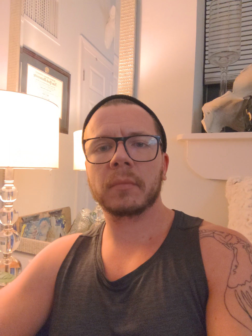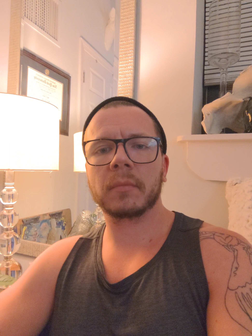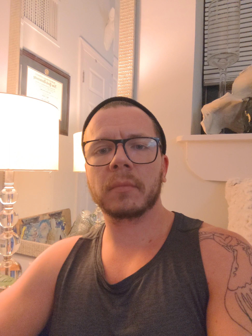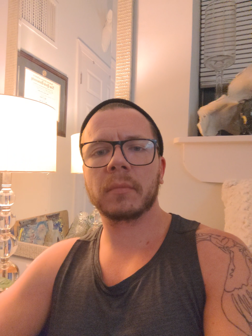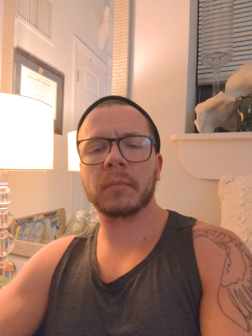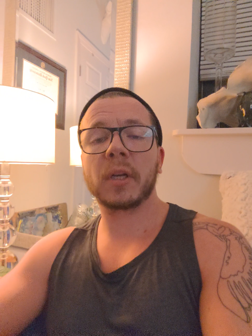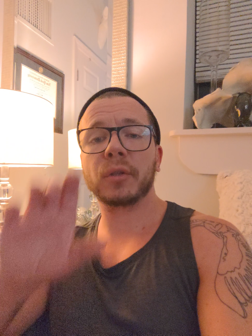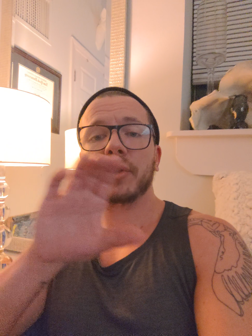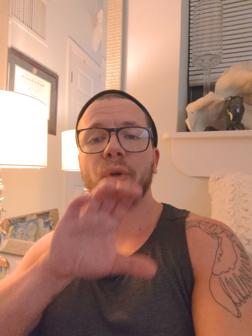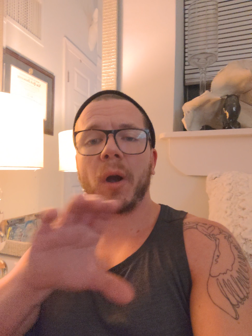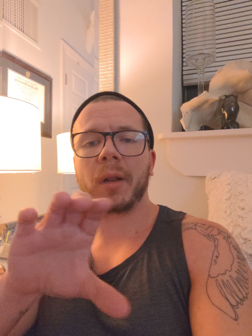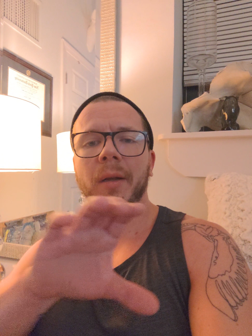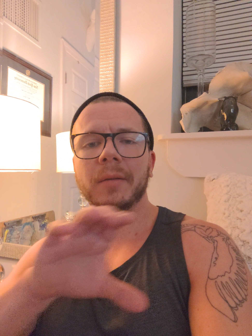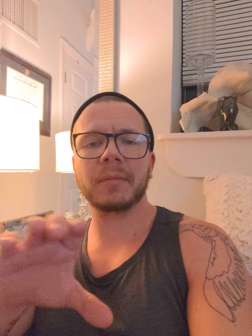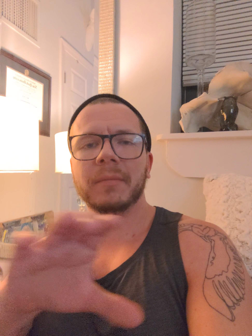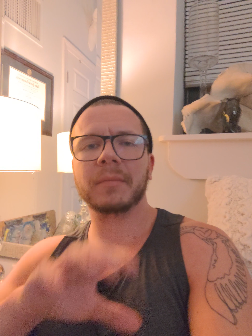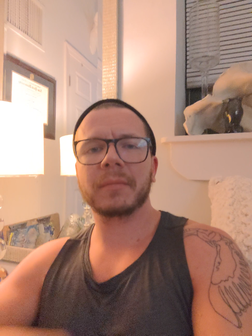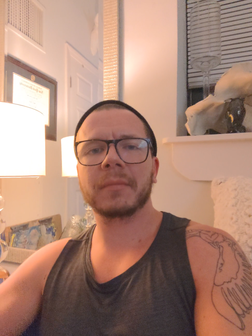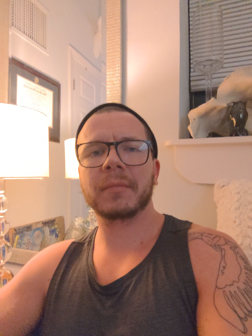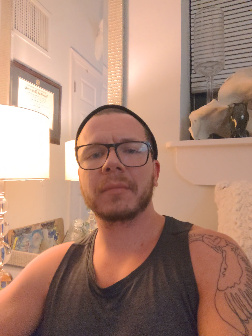chocolate